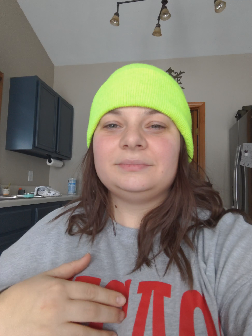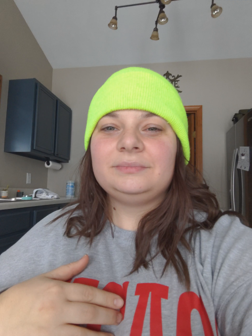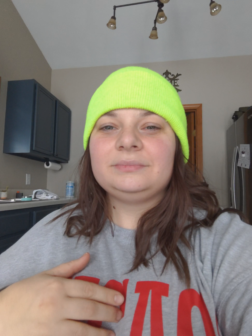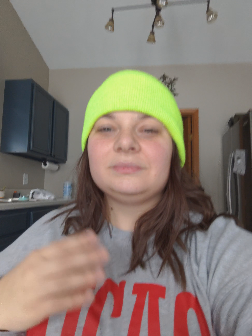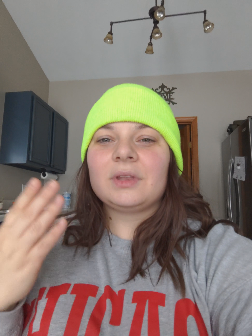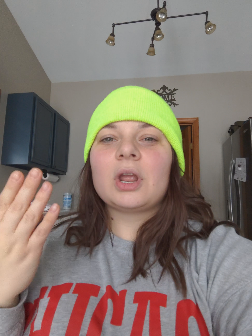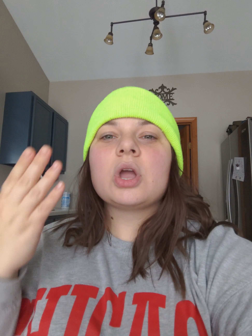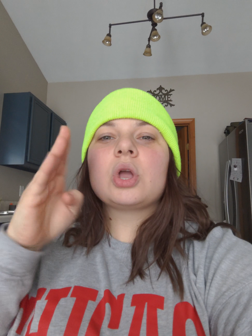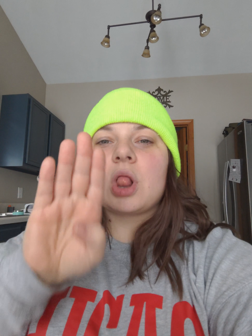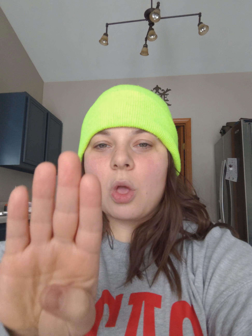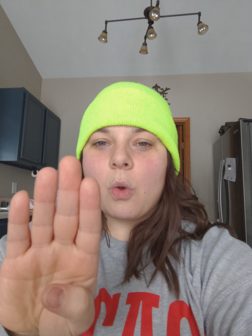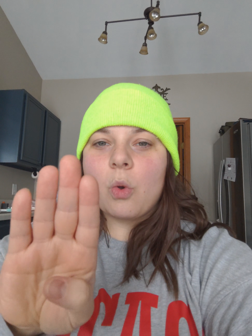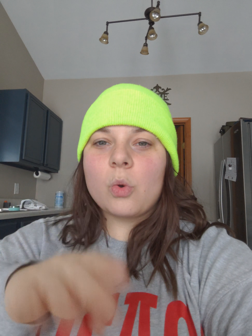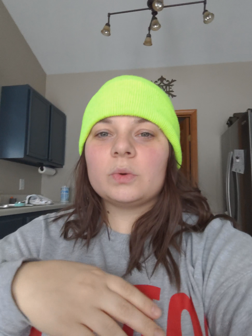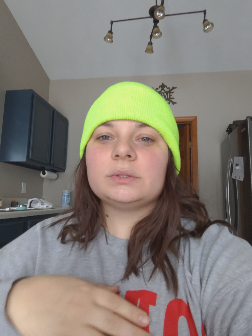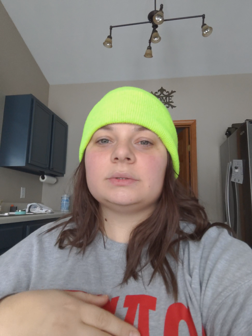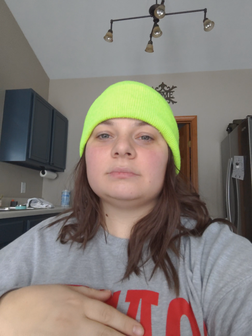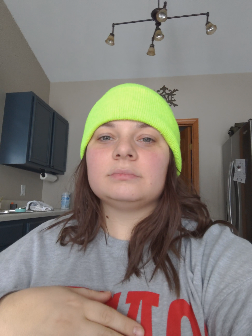close